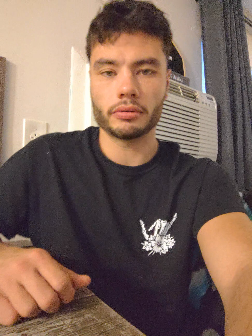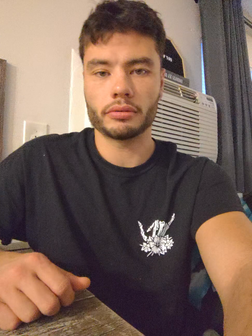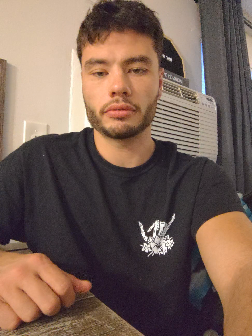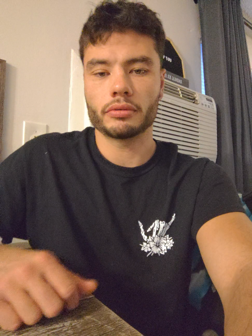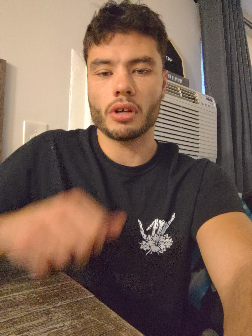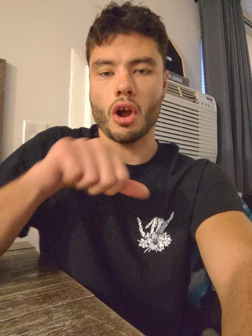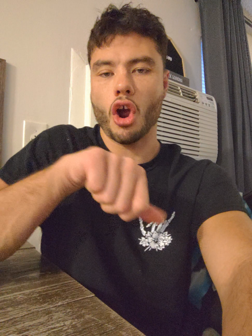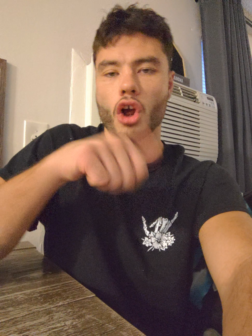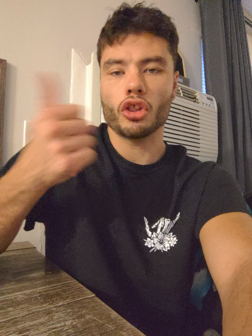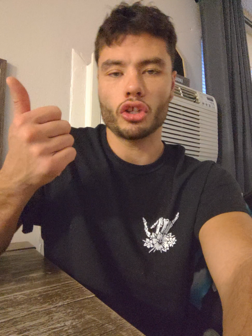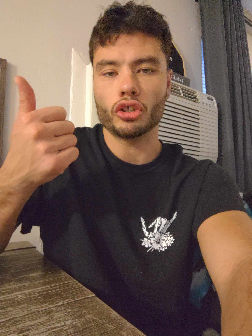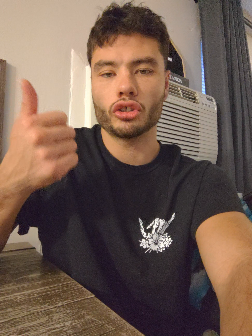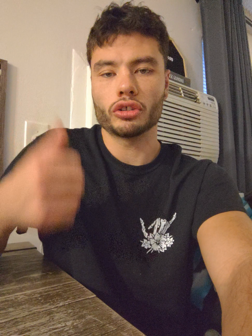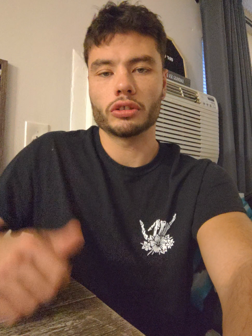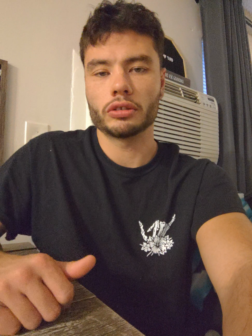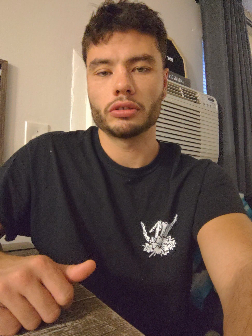another